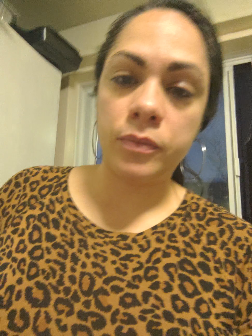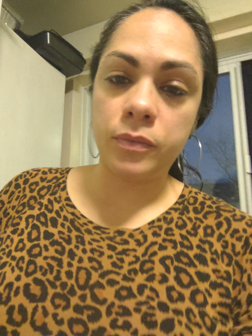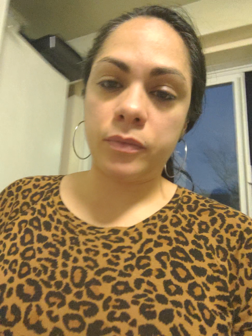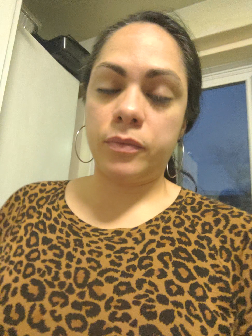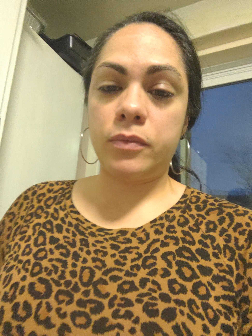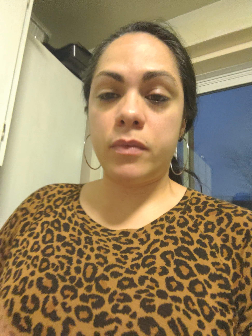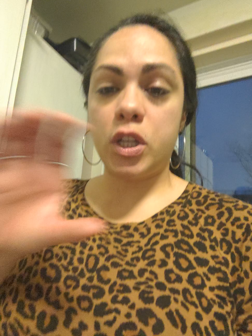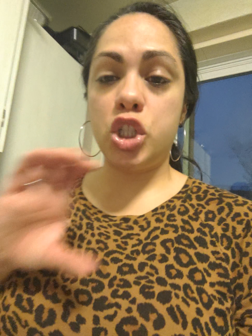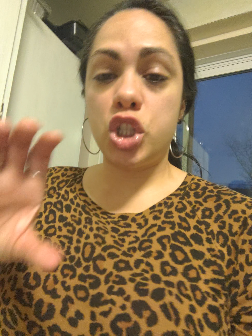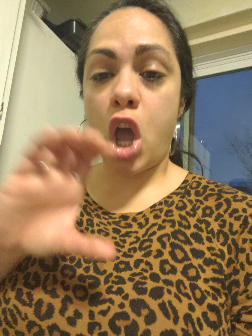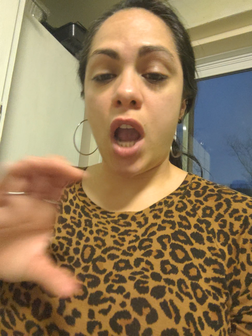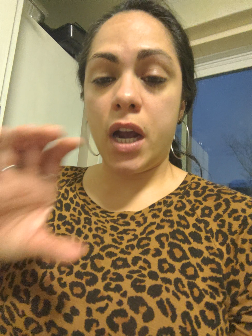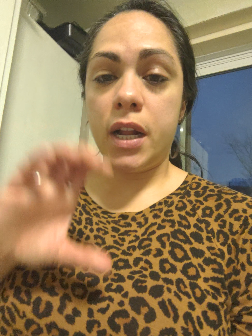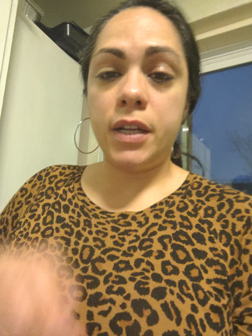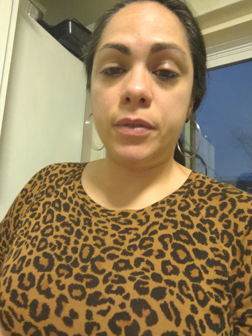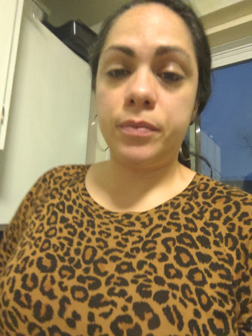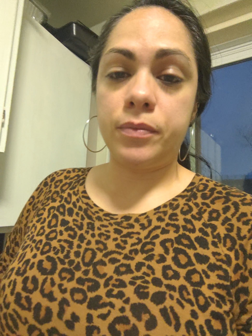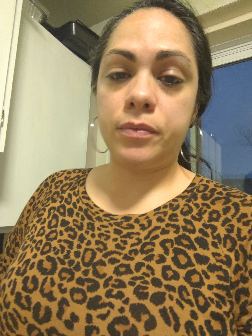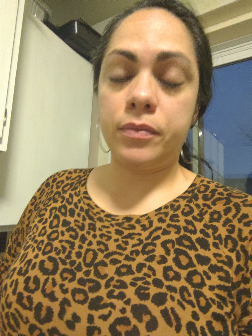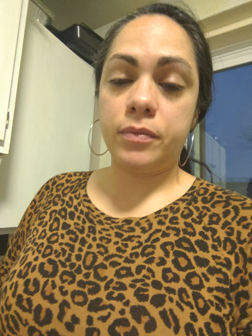chocolate